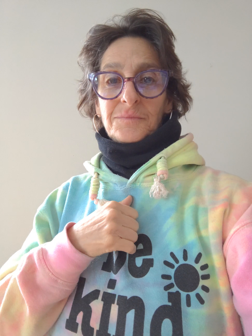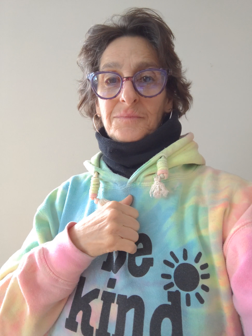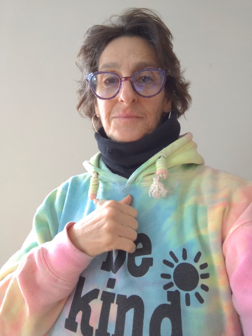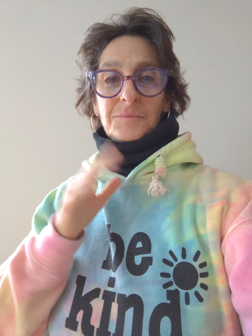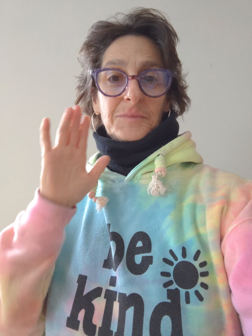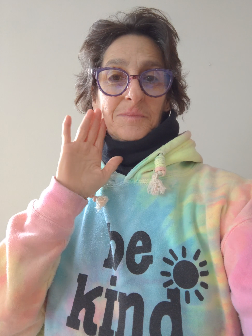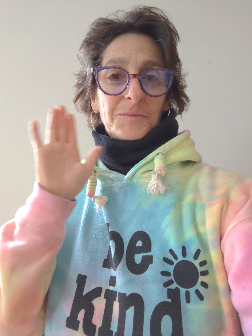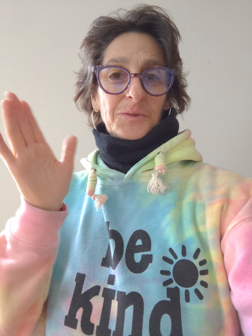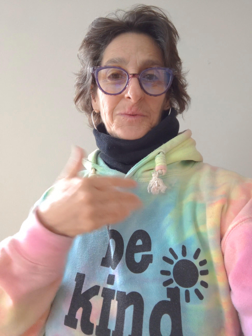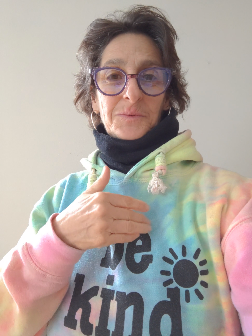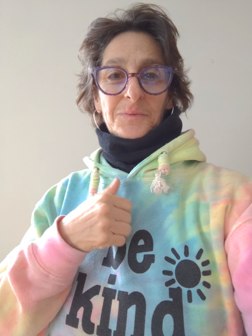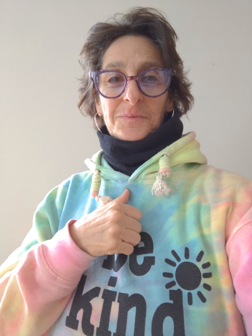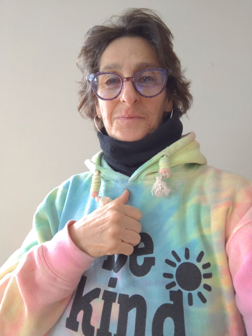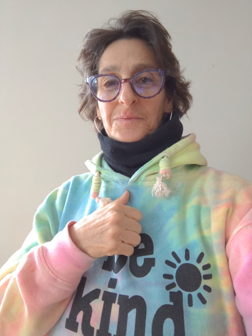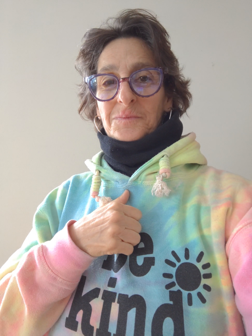bedroom